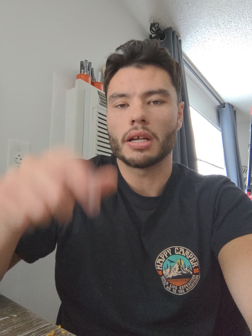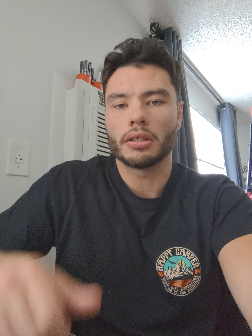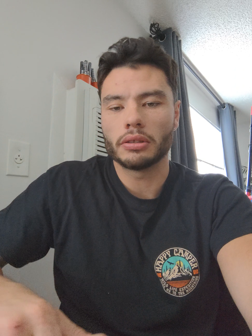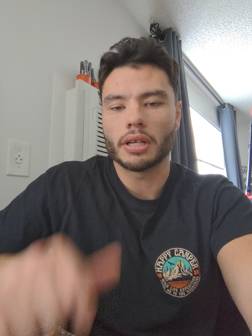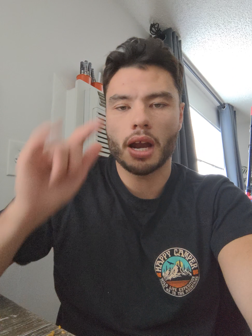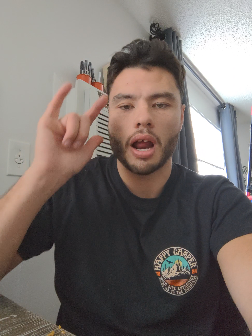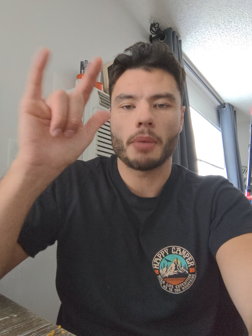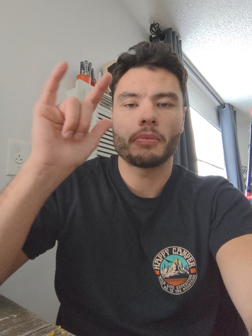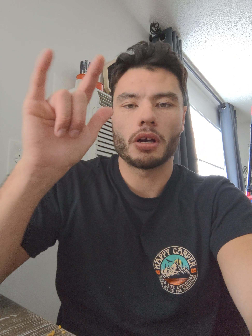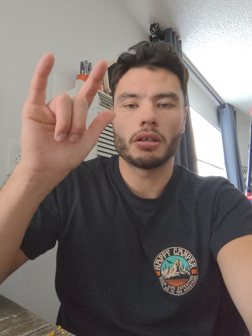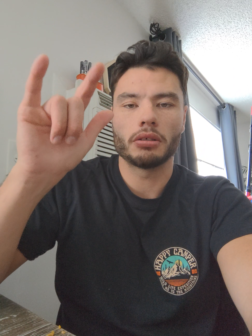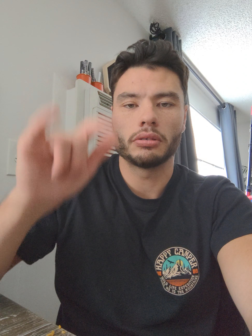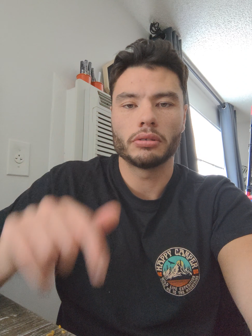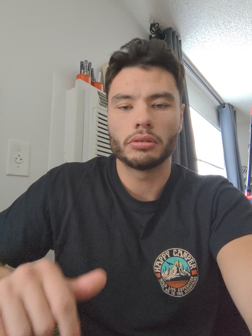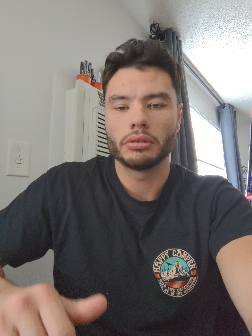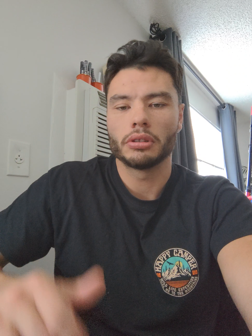airplane